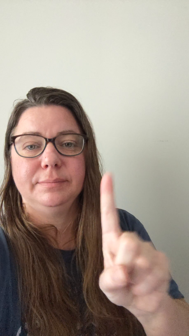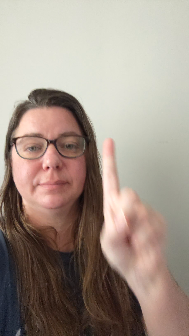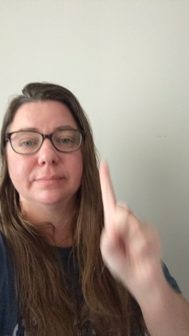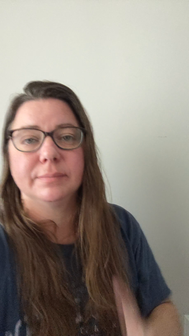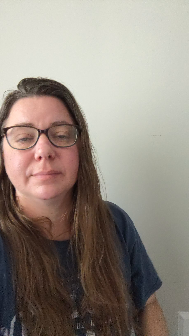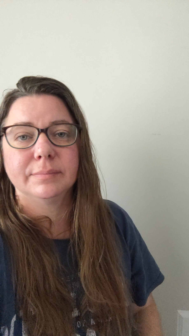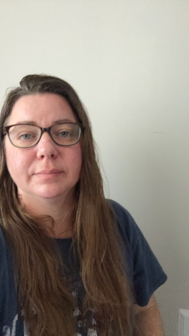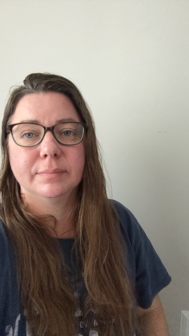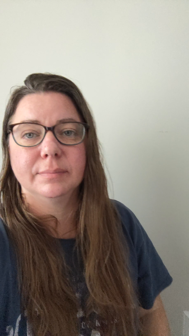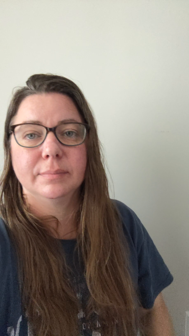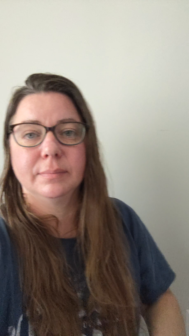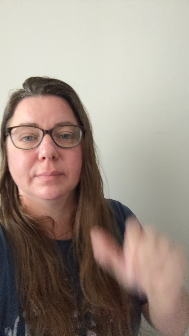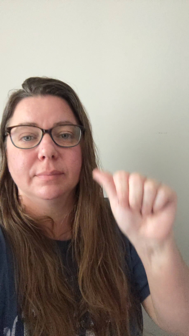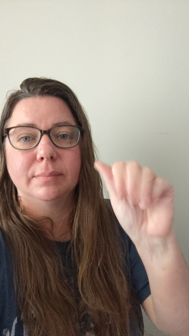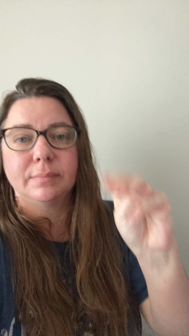am